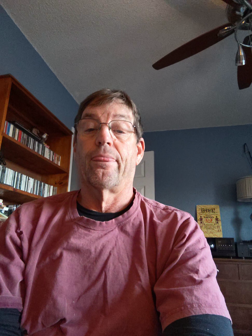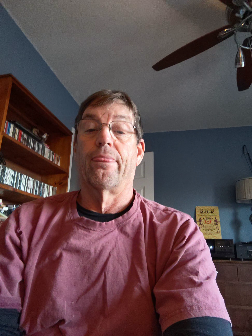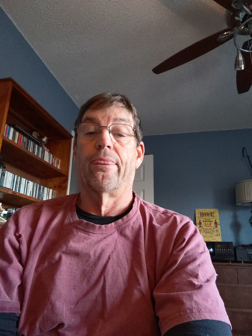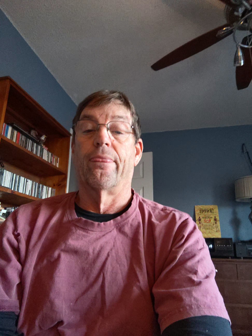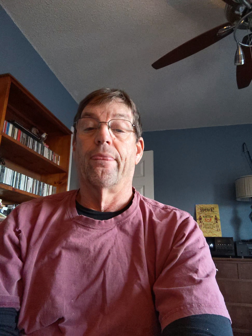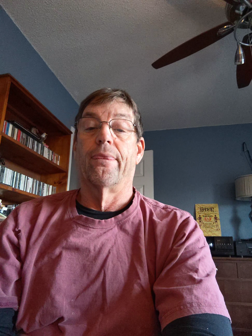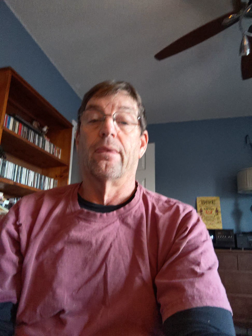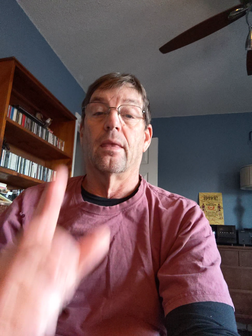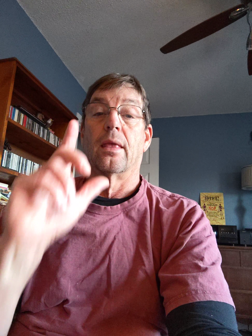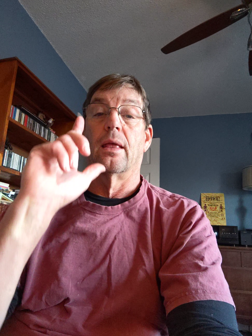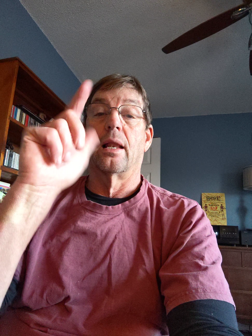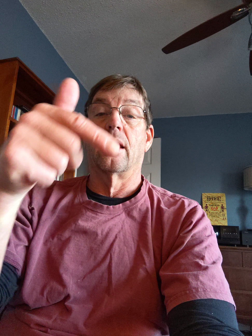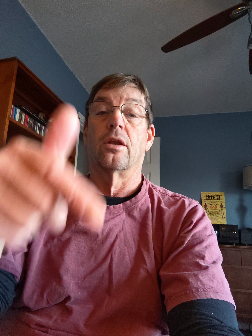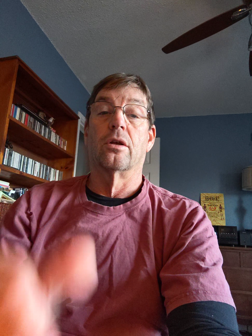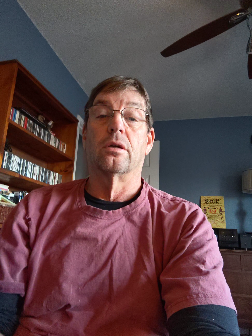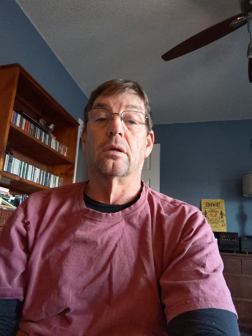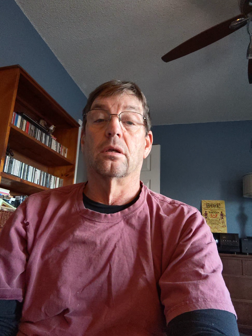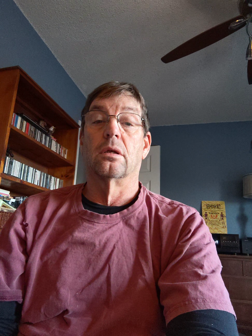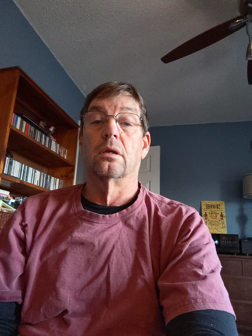later